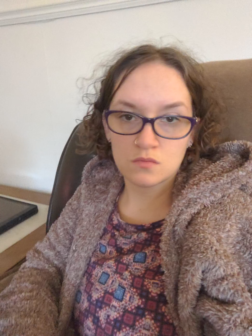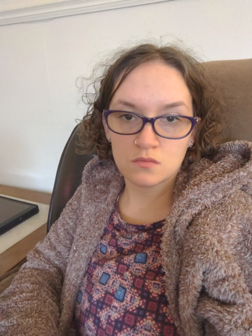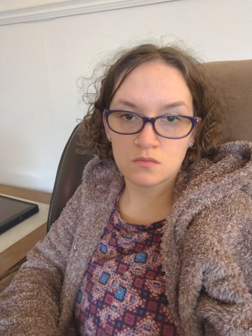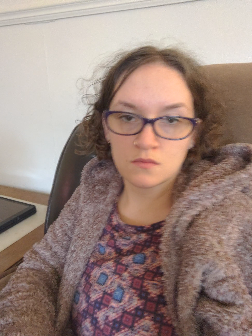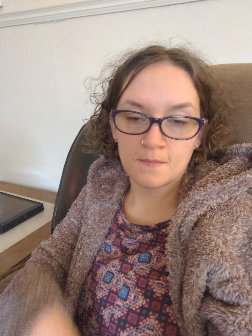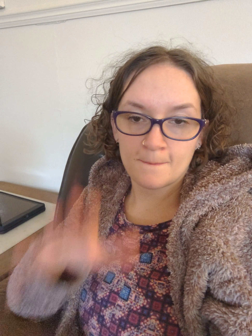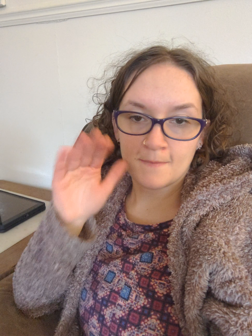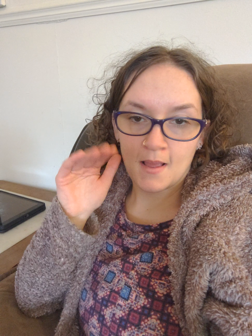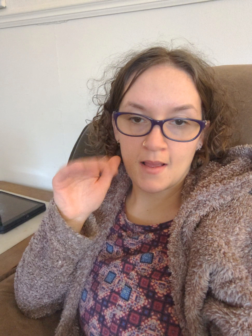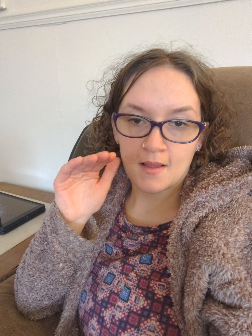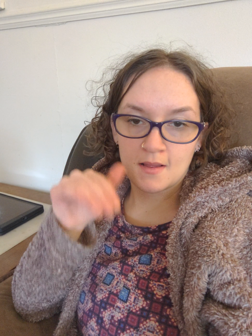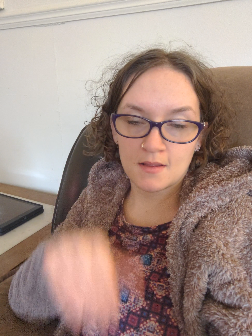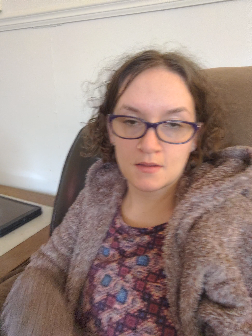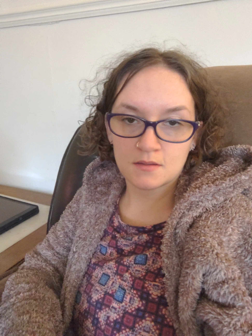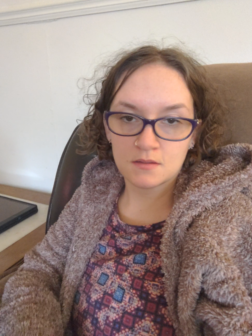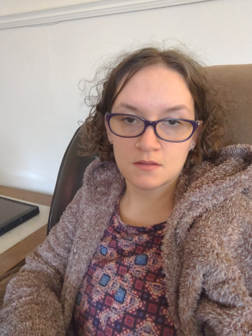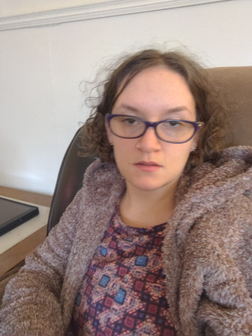bye